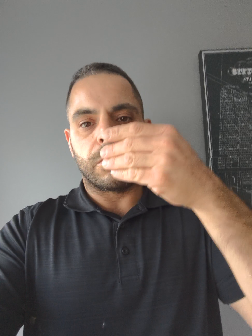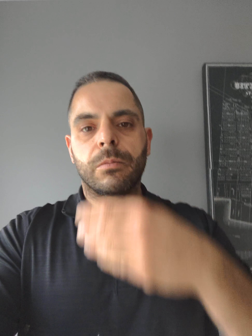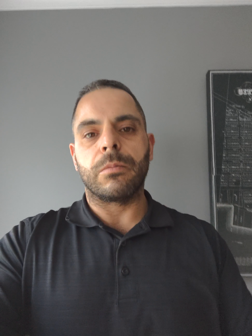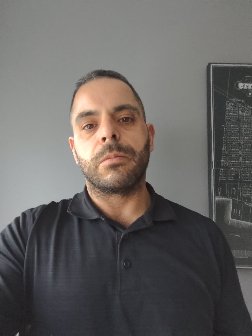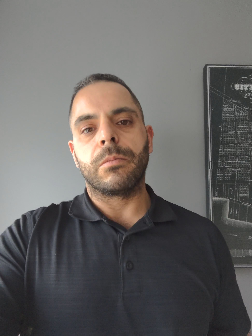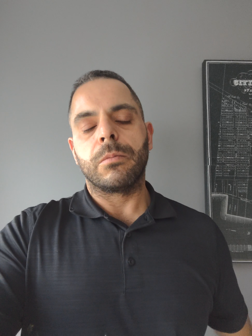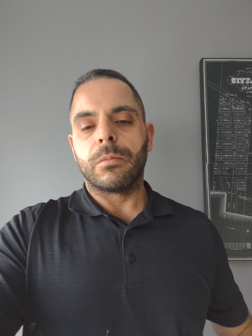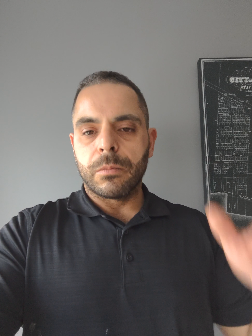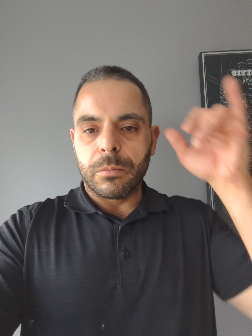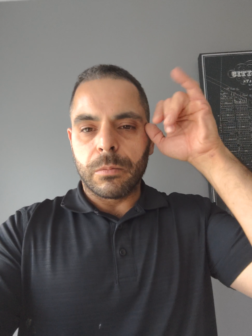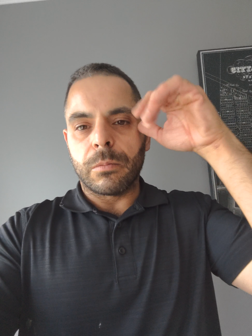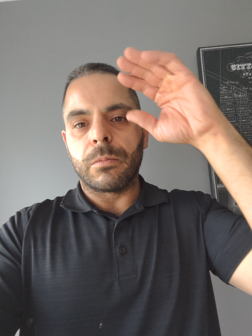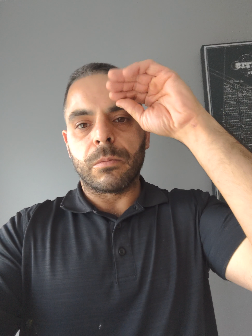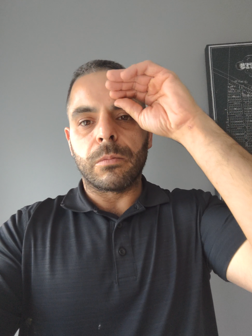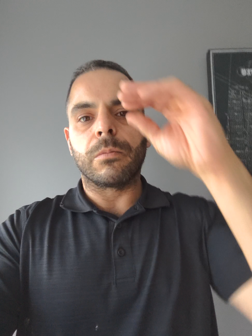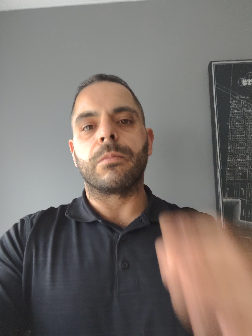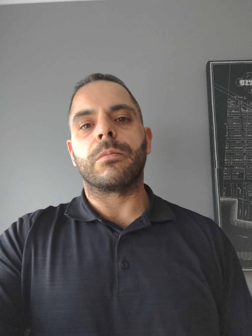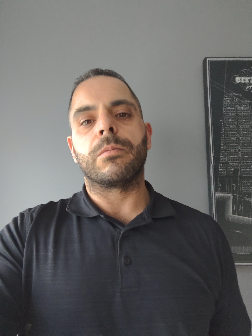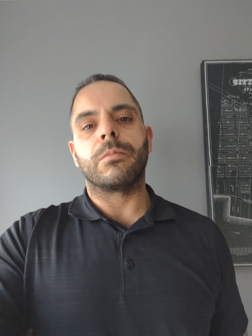cowboy